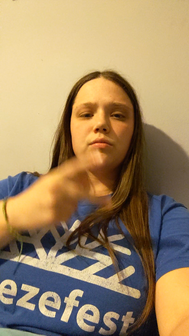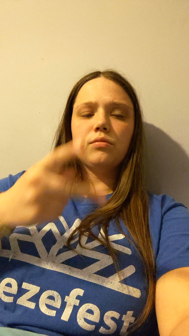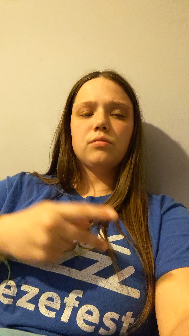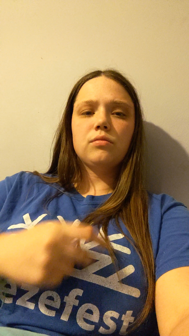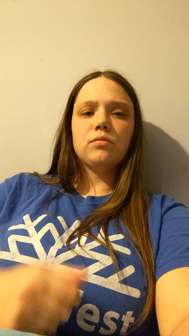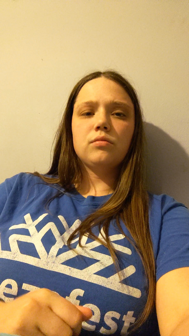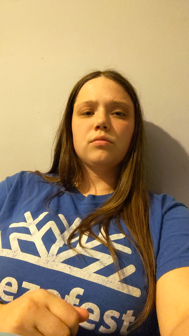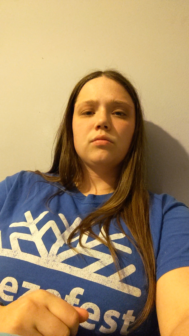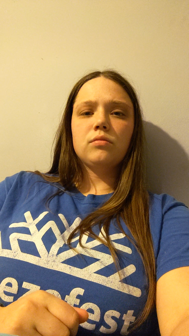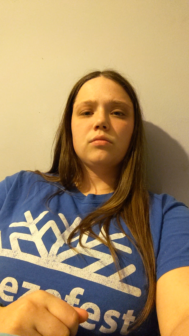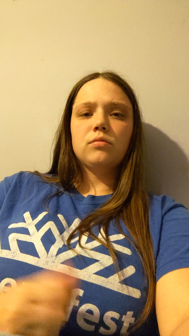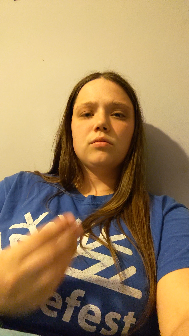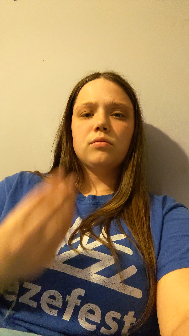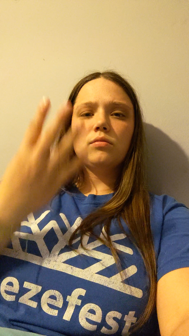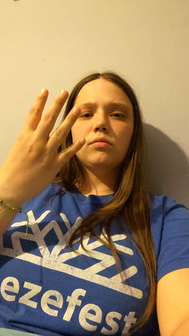plants